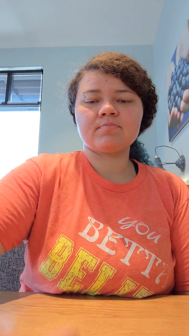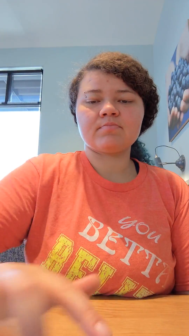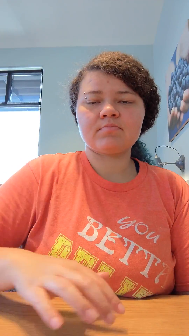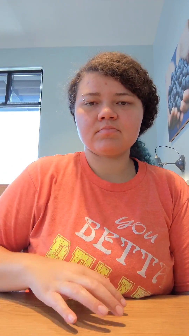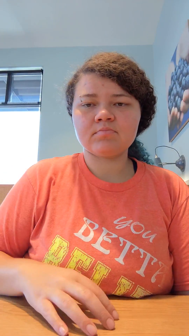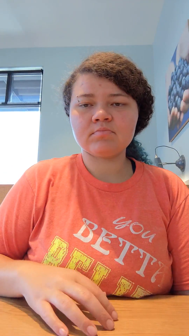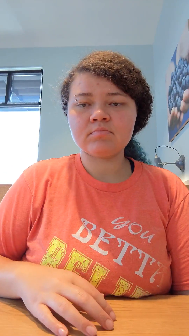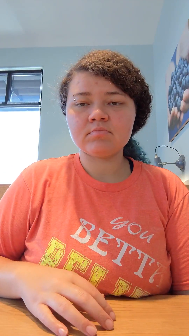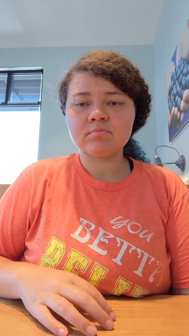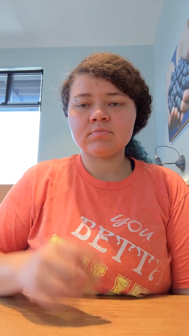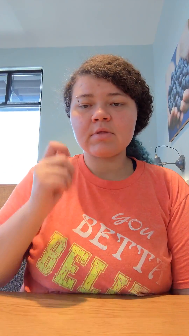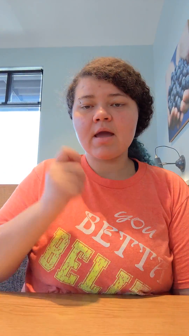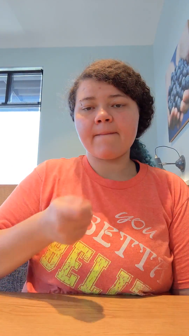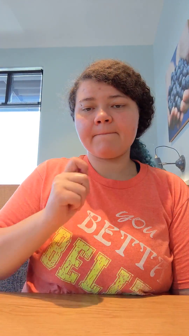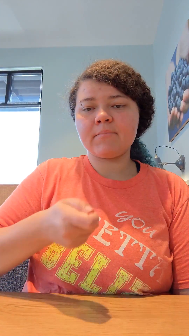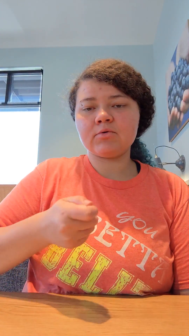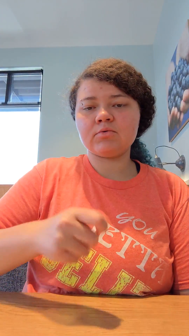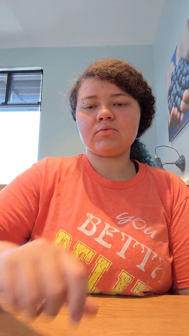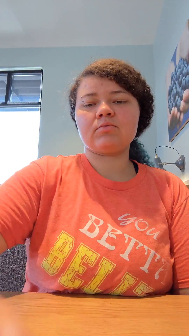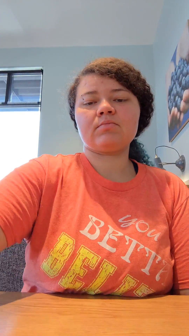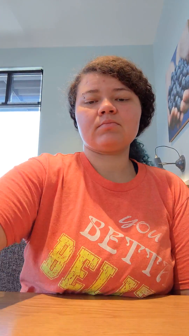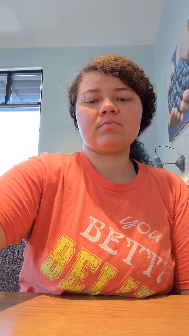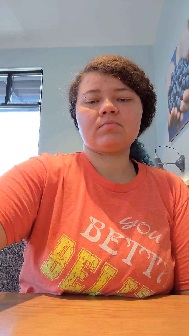hammer